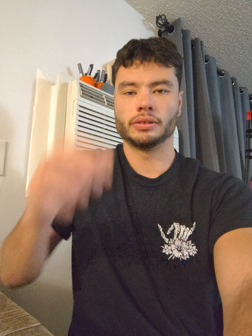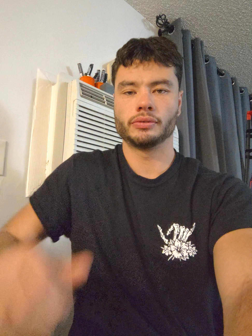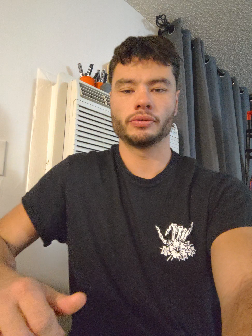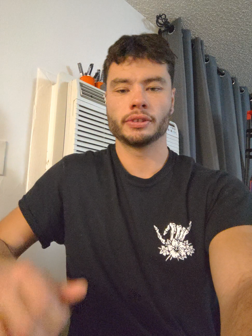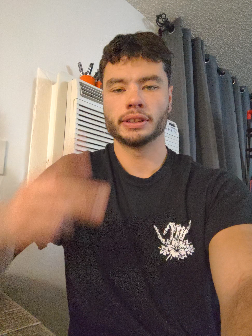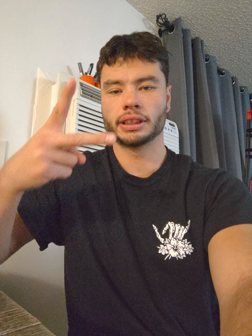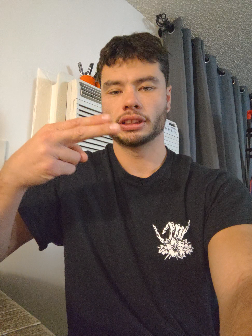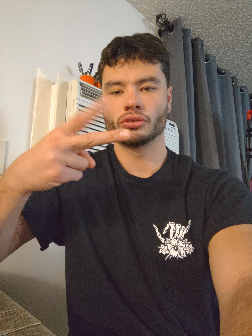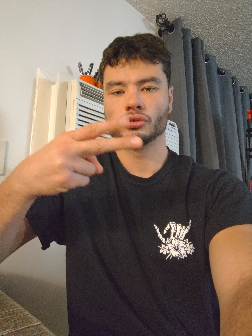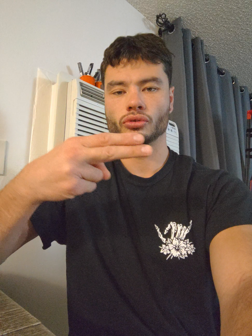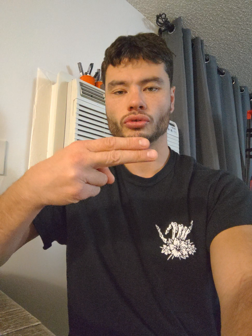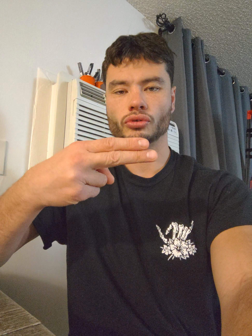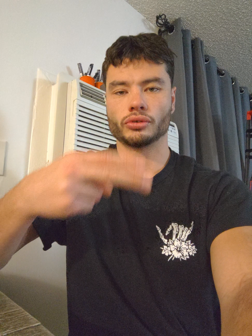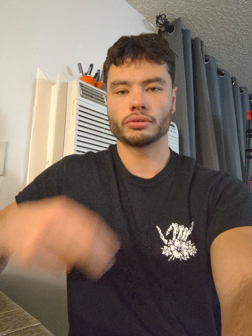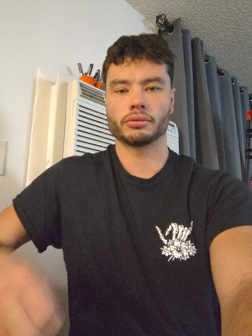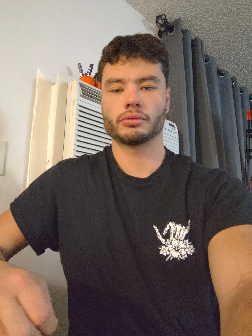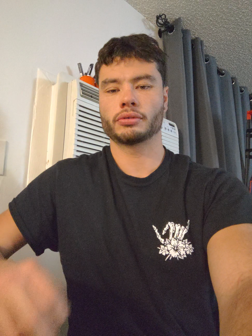scissors